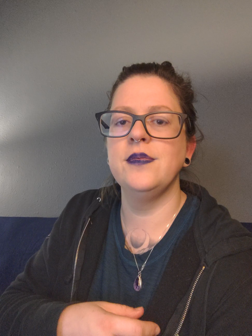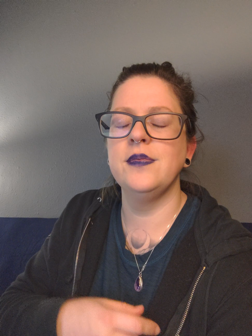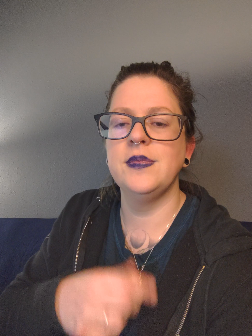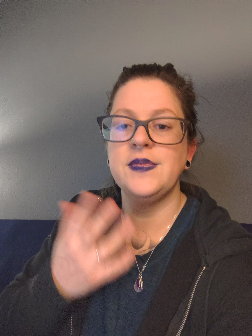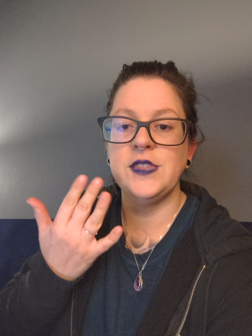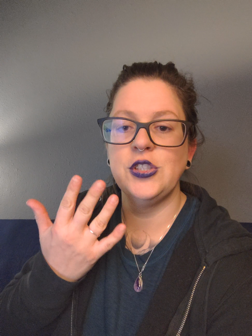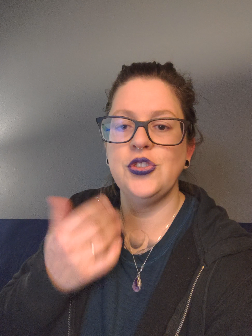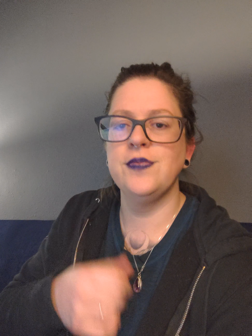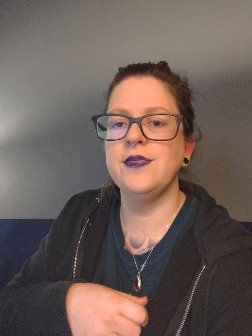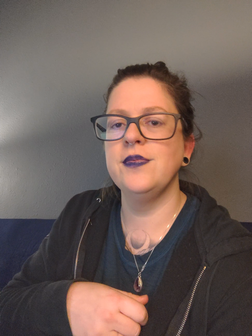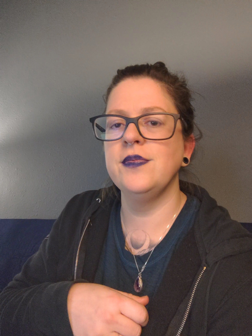finger